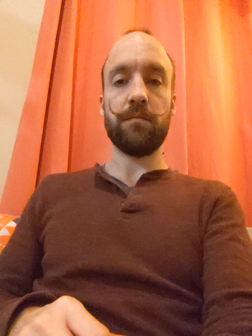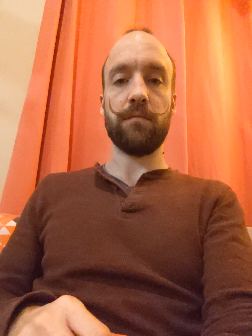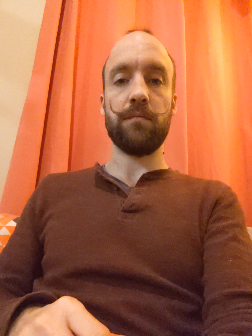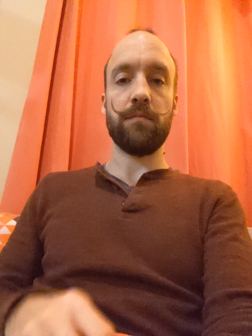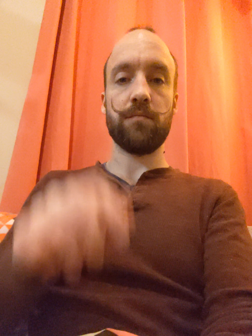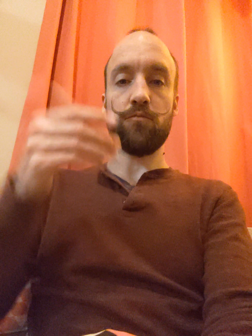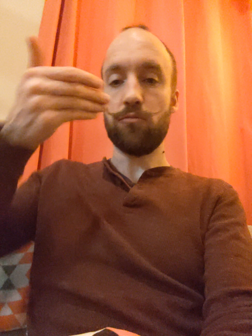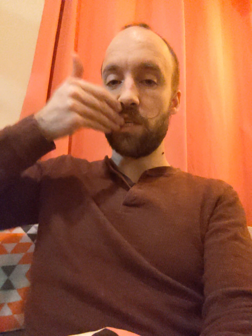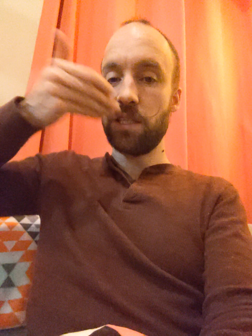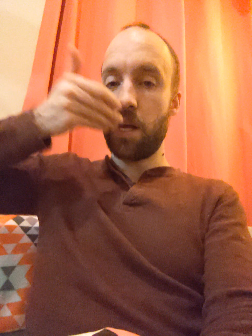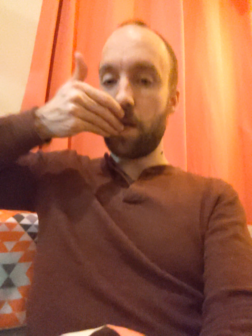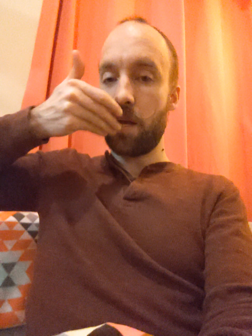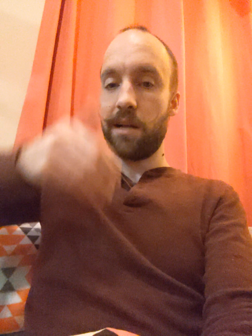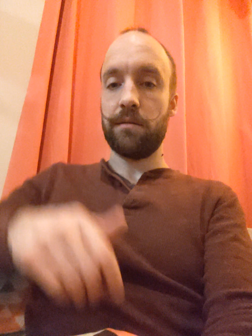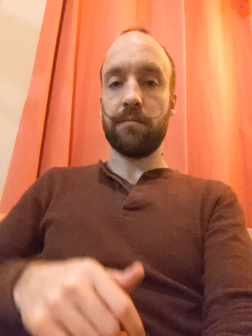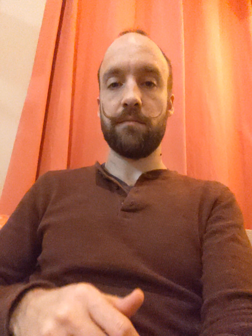pizza